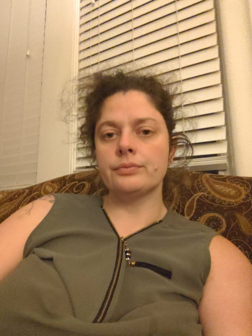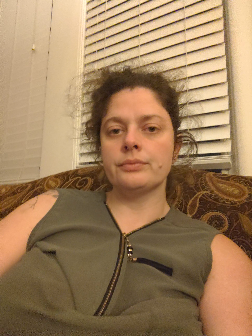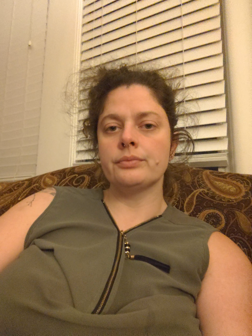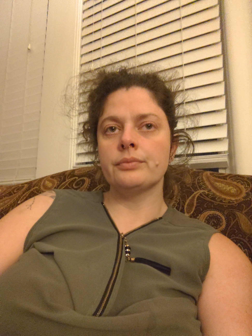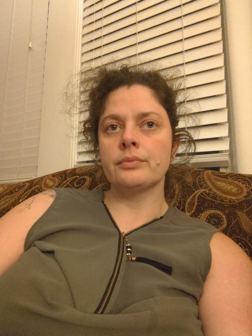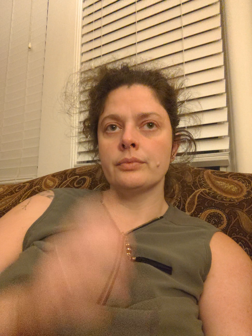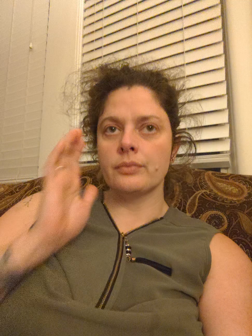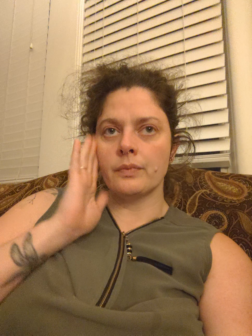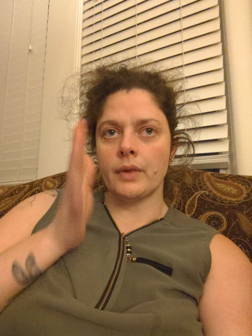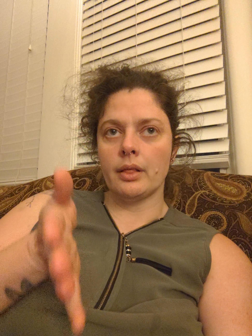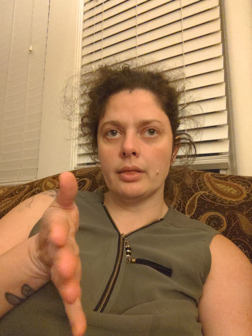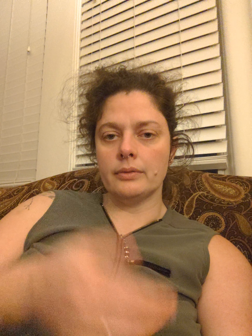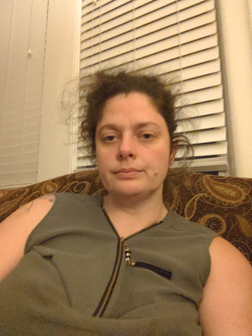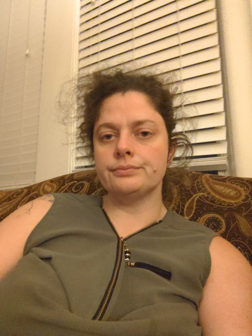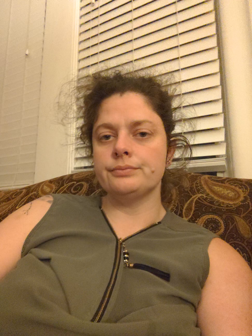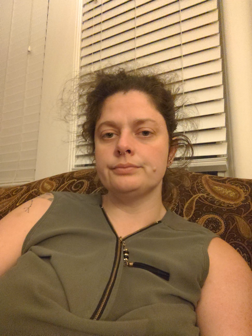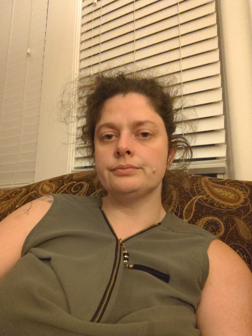will